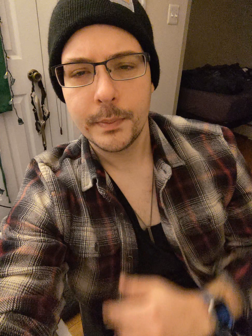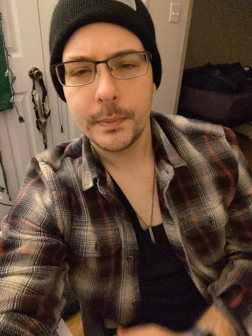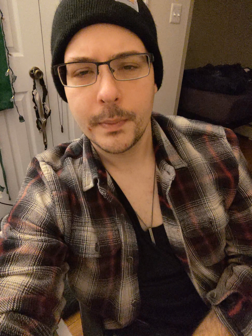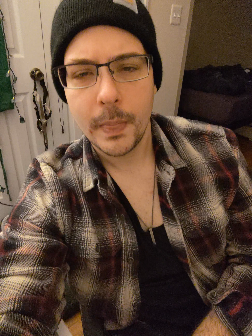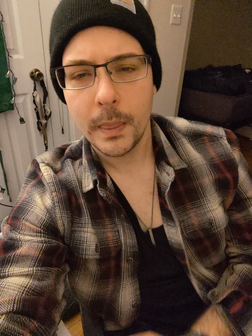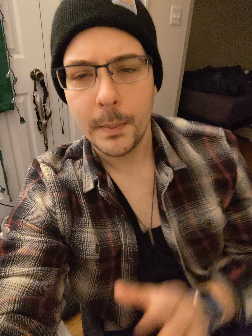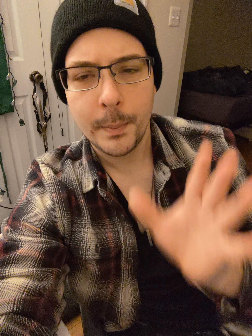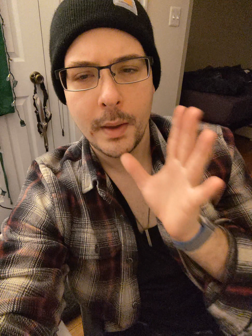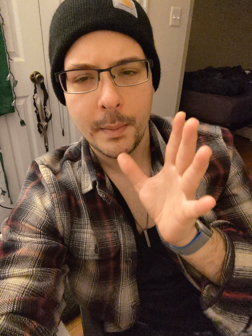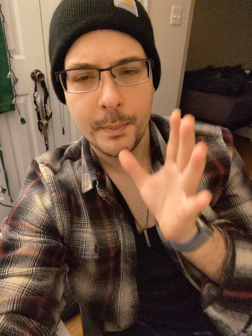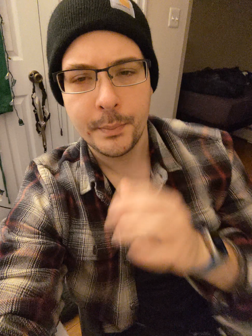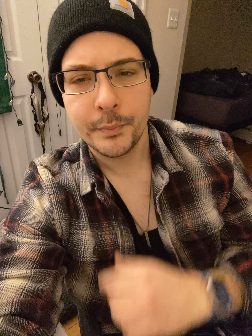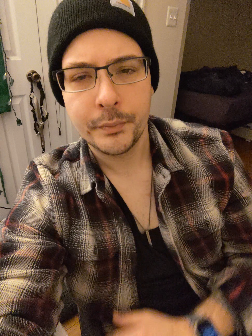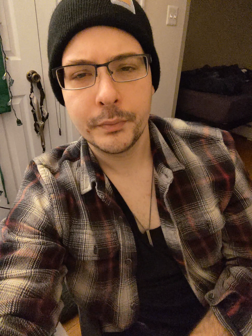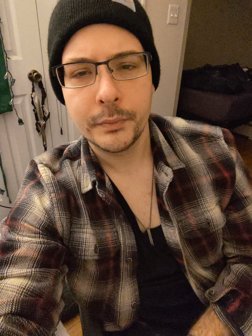mom